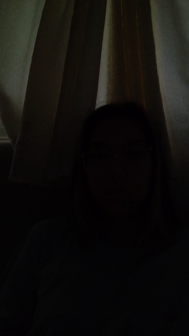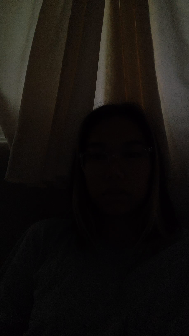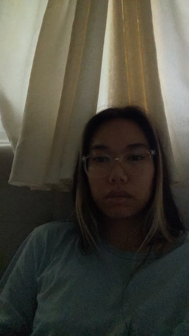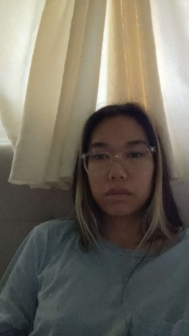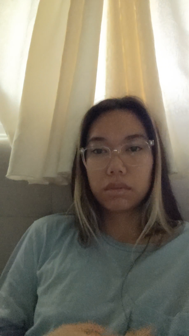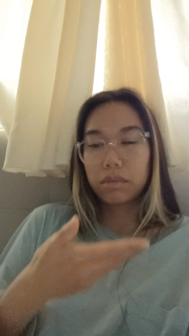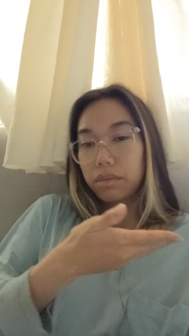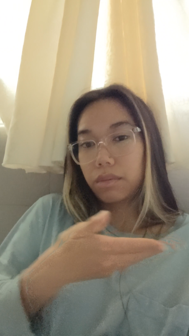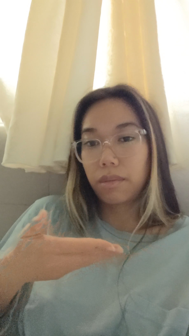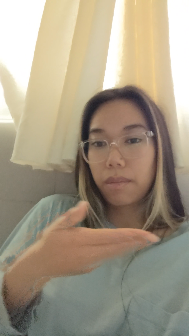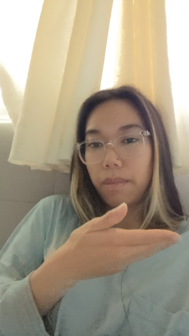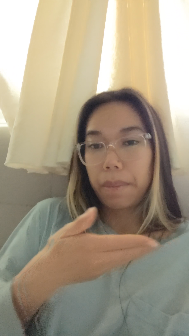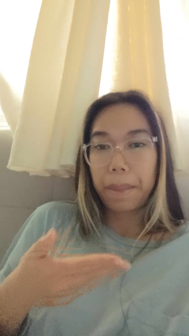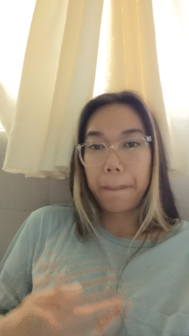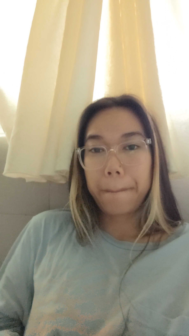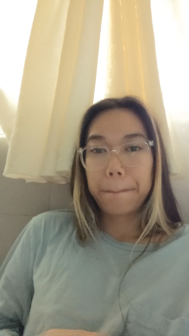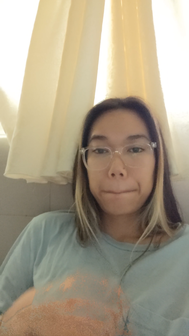baby